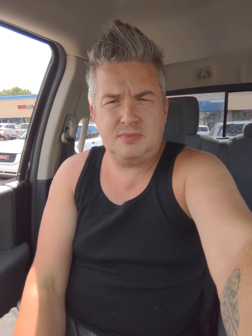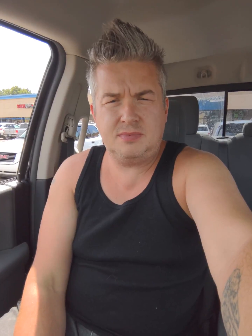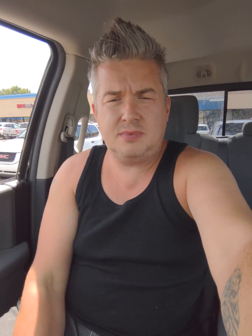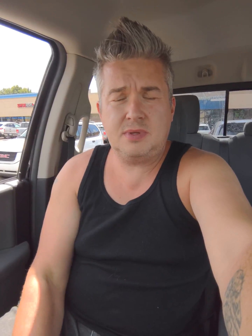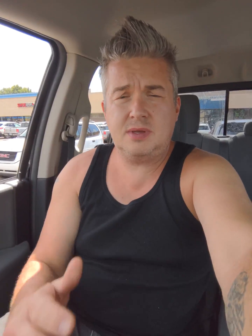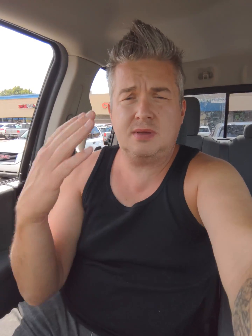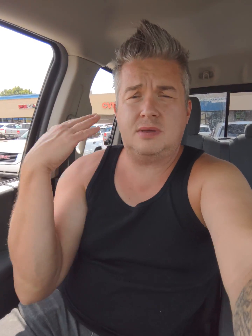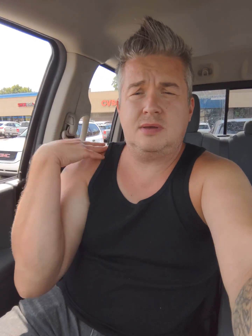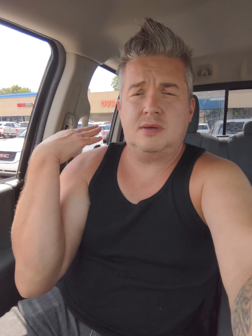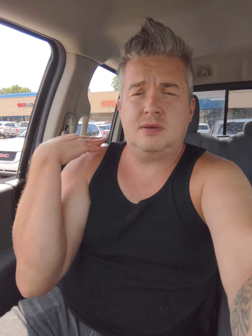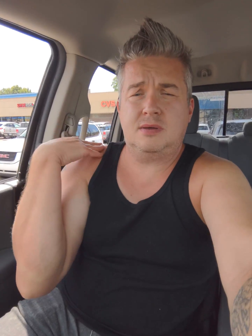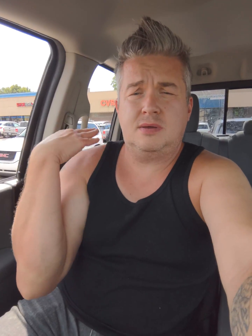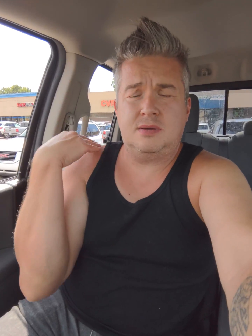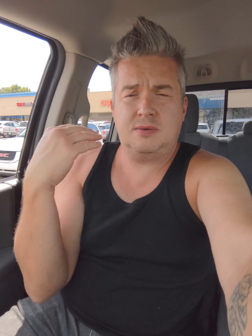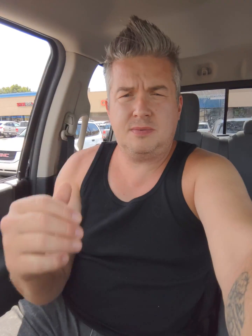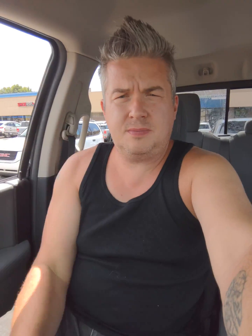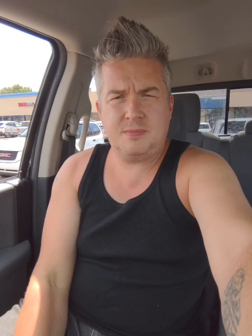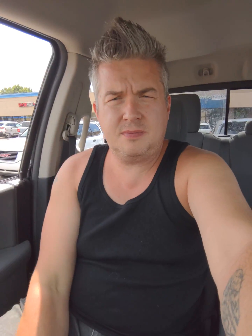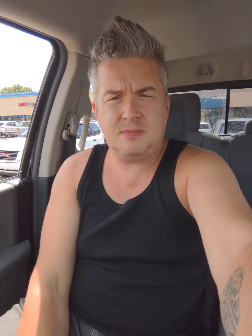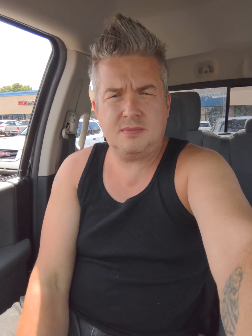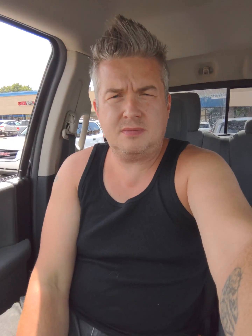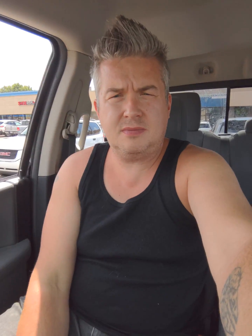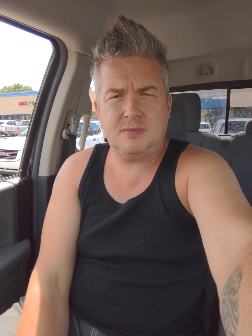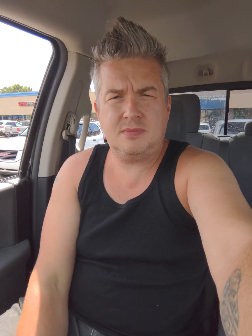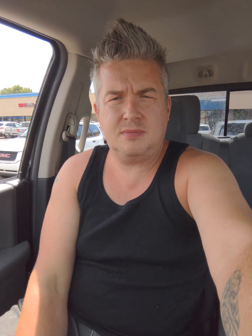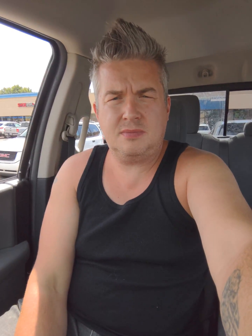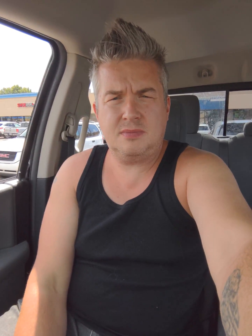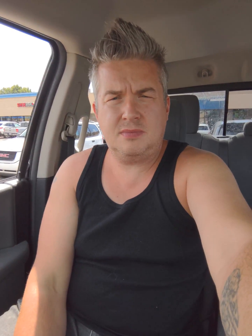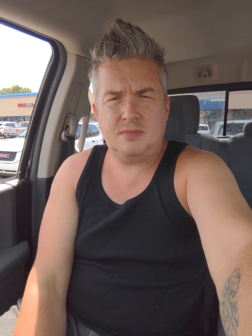shoulder